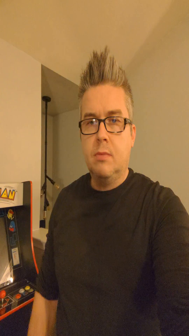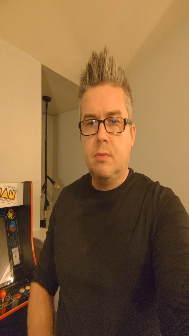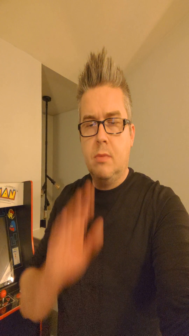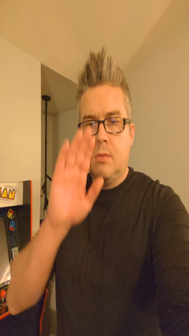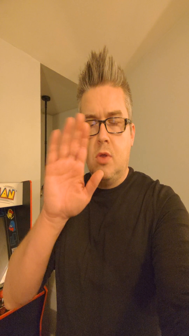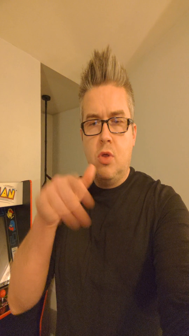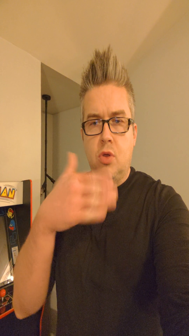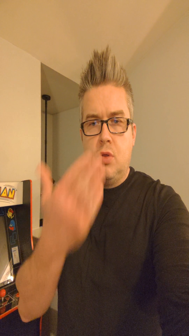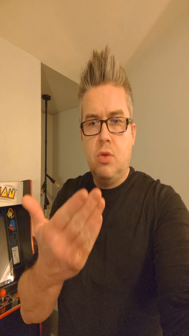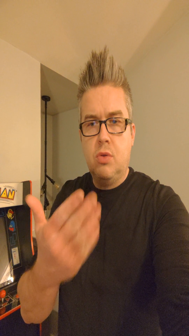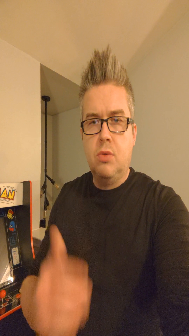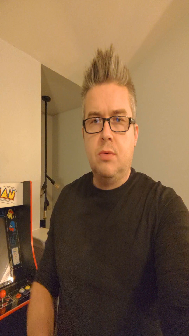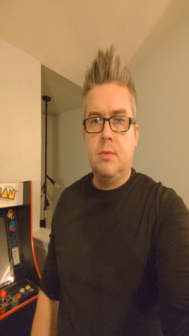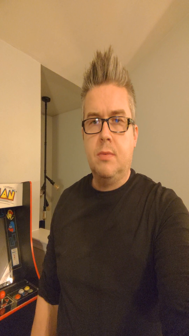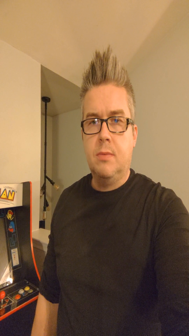all